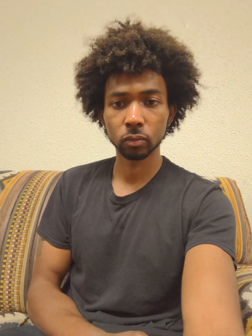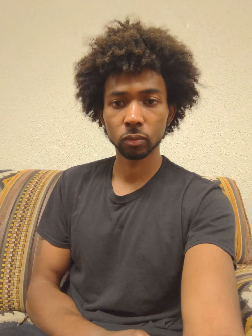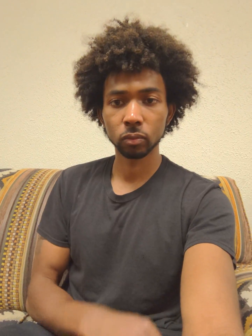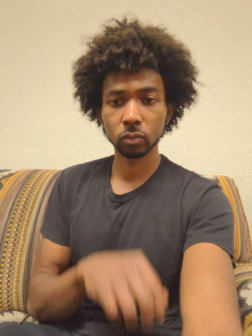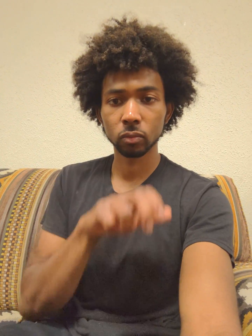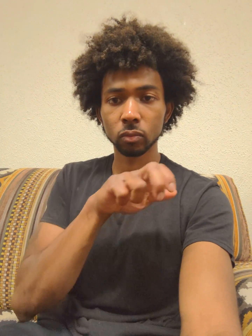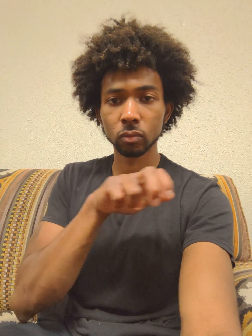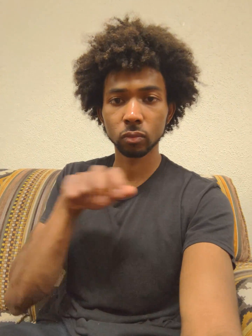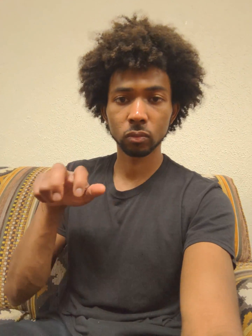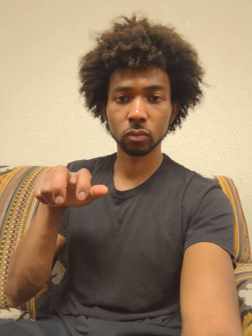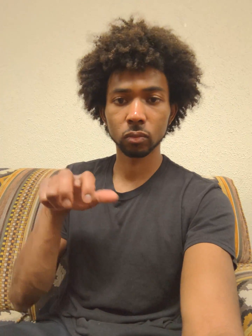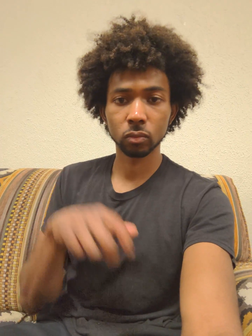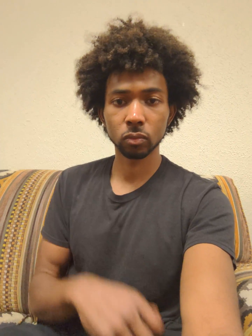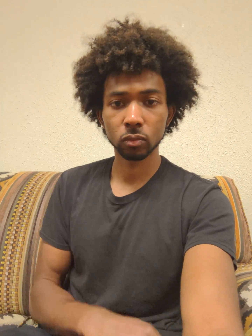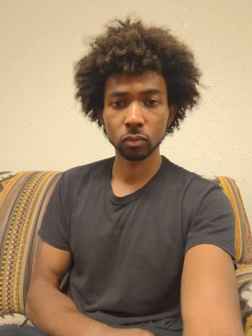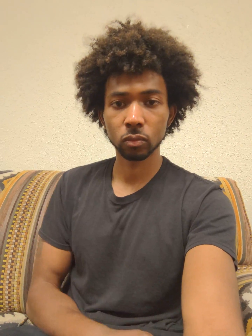couch